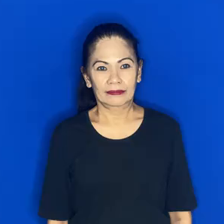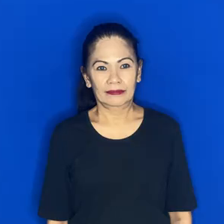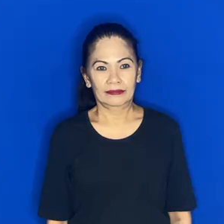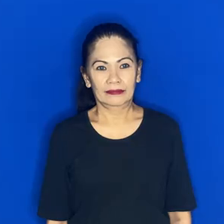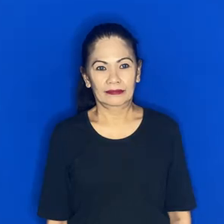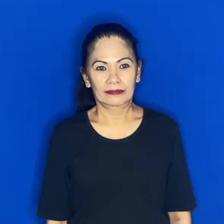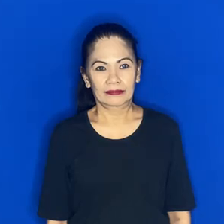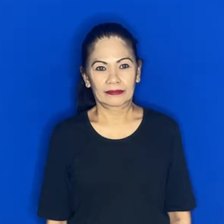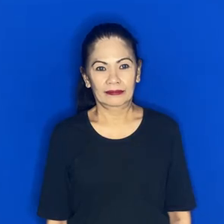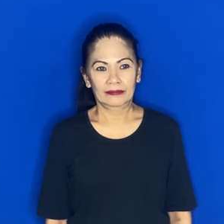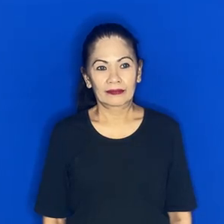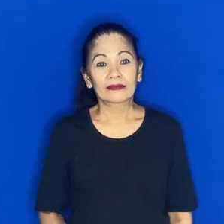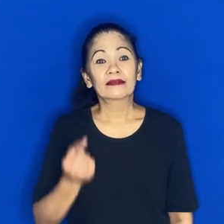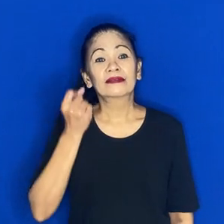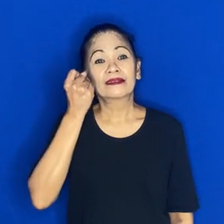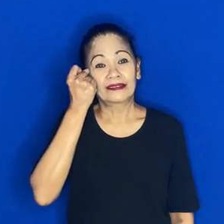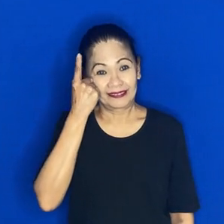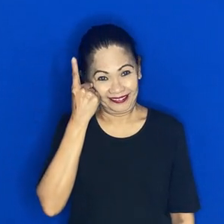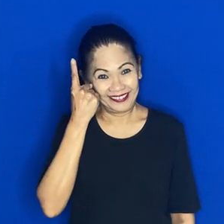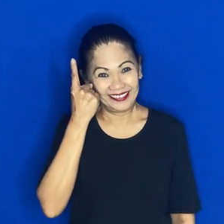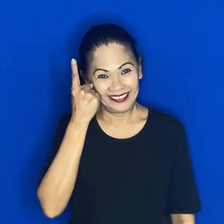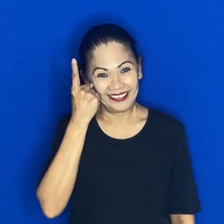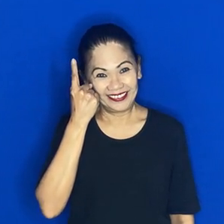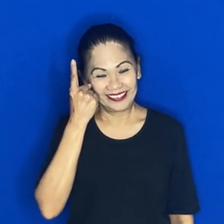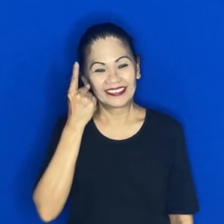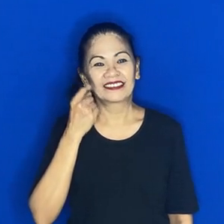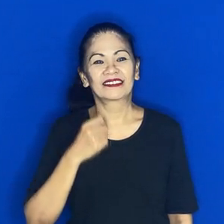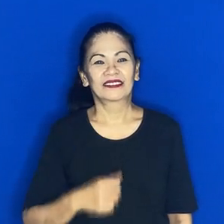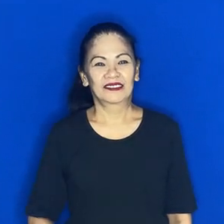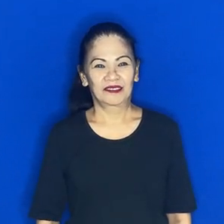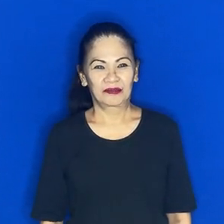understand